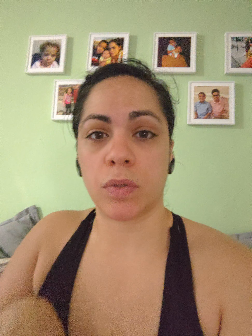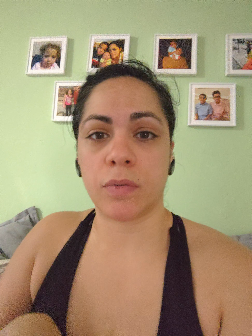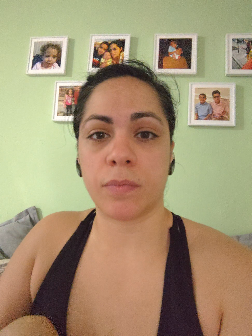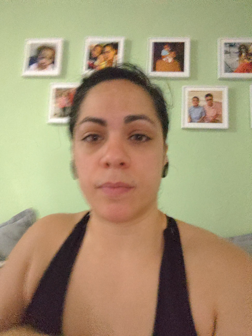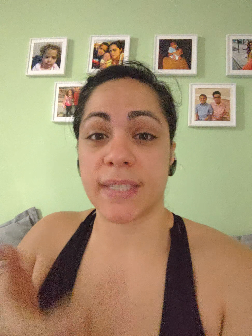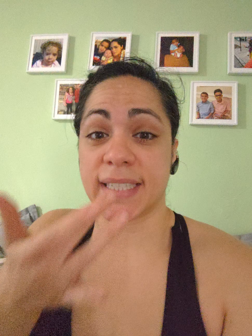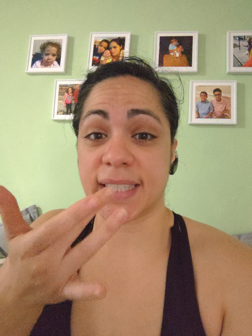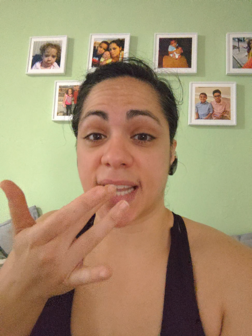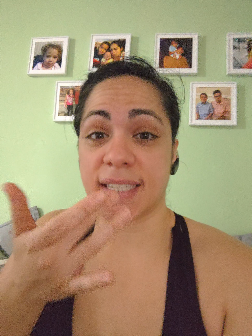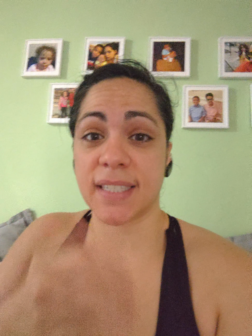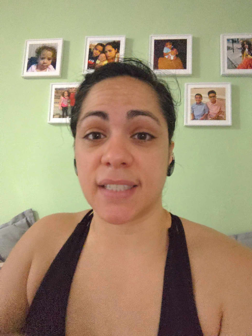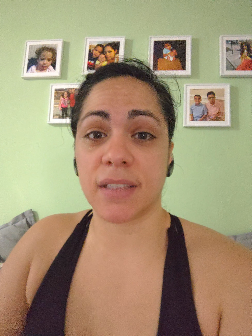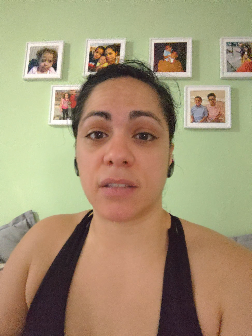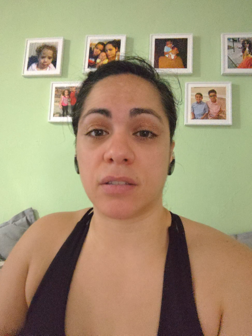taste